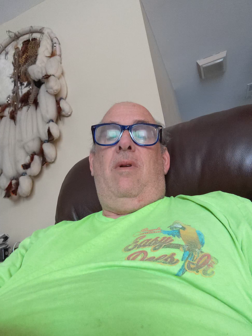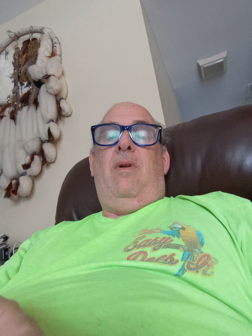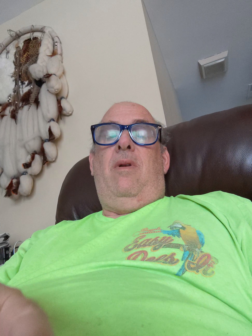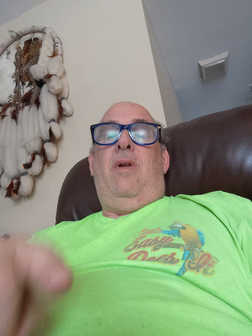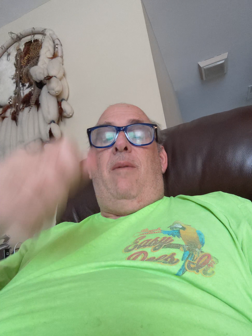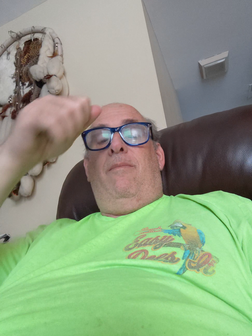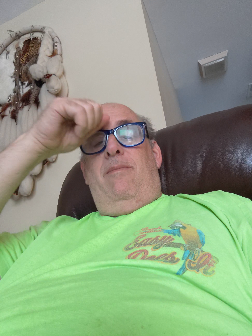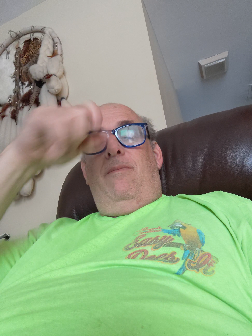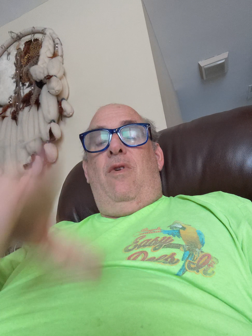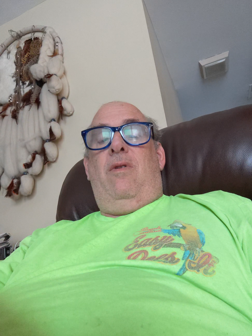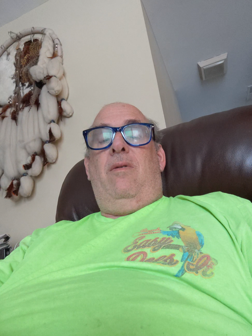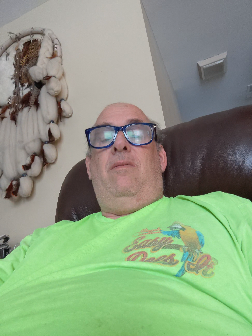brother